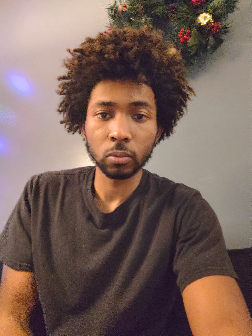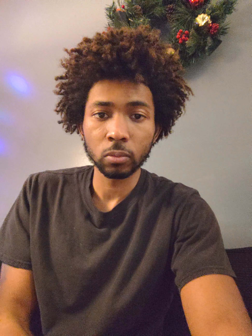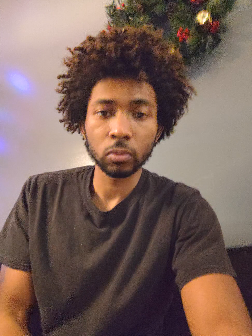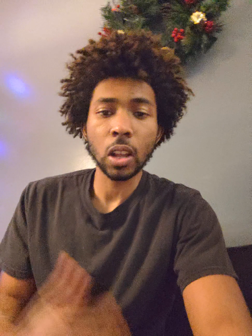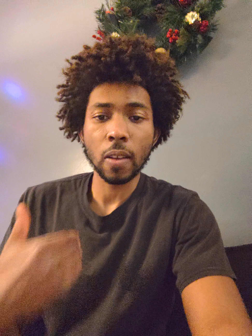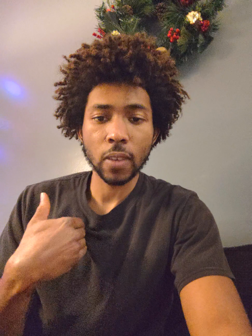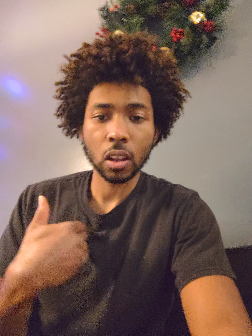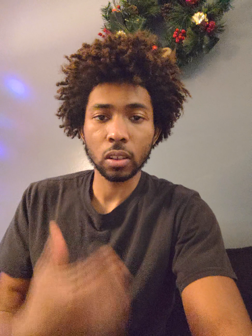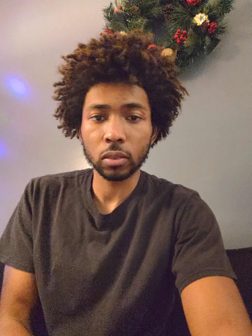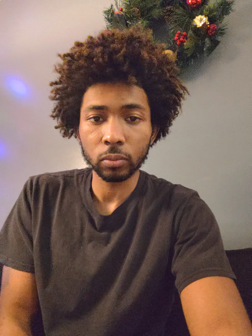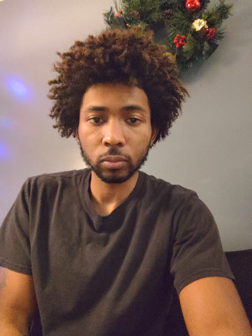have